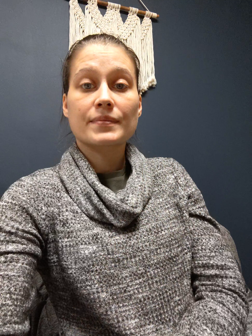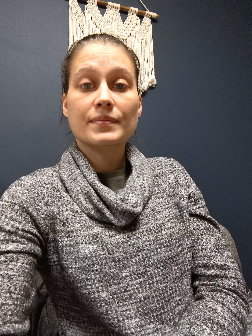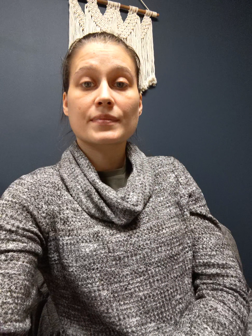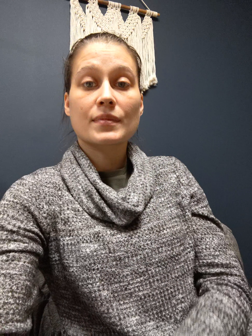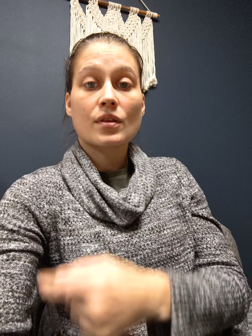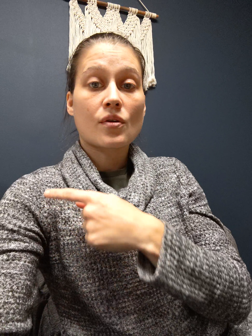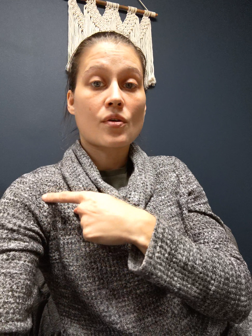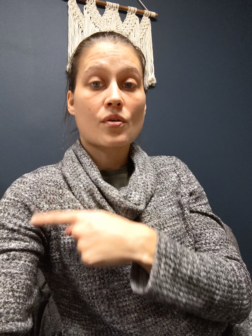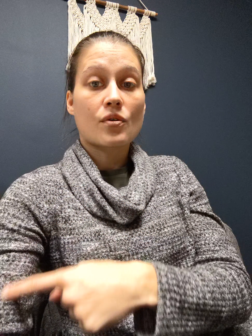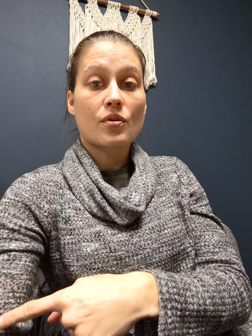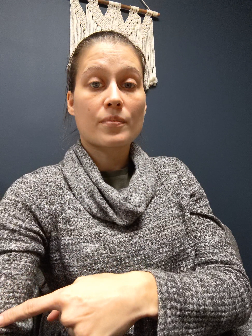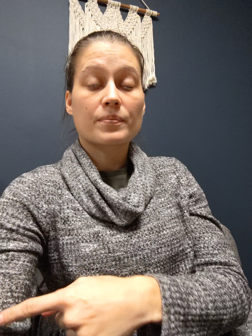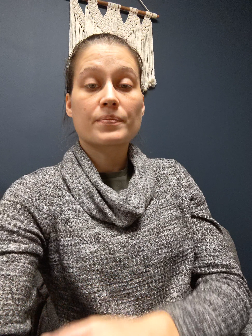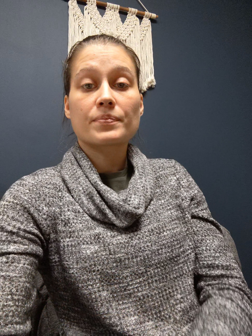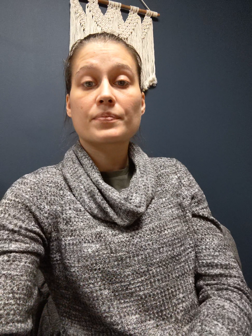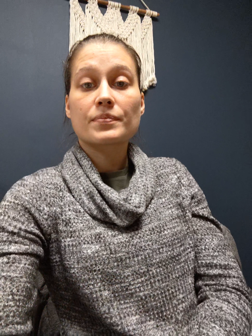arm